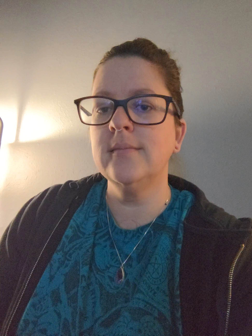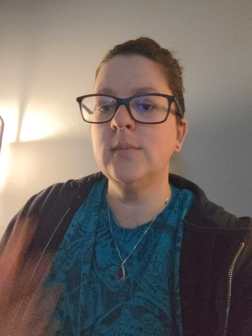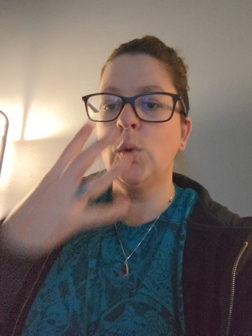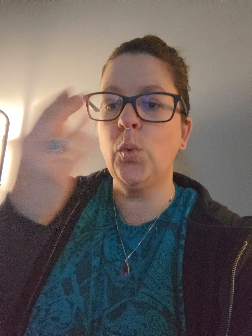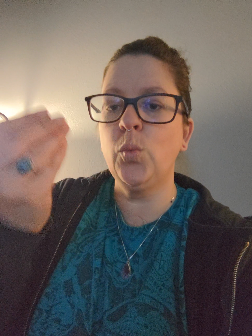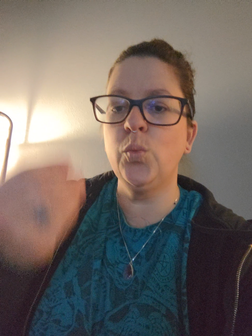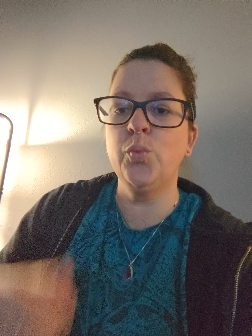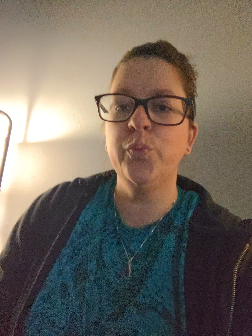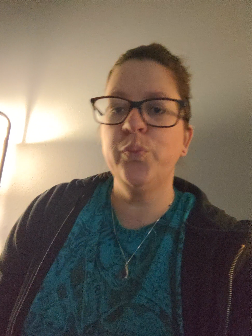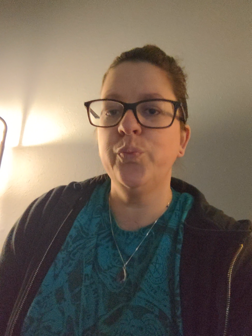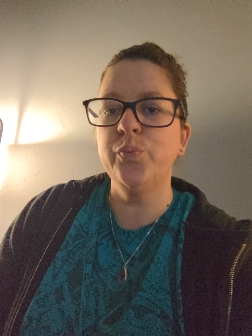go